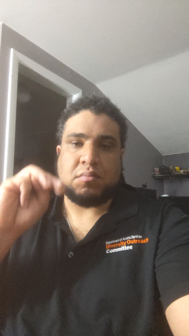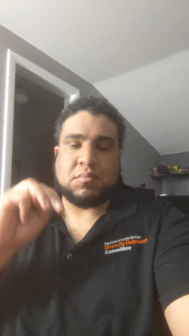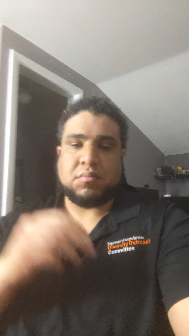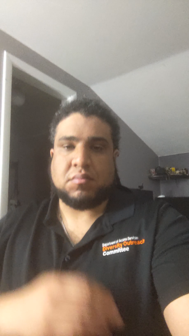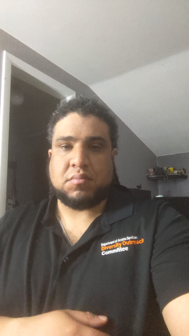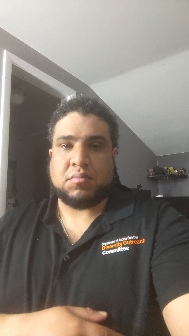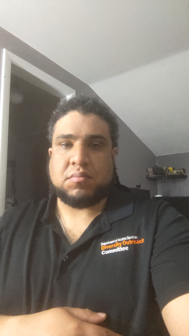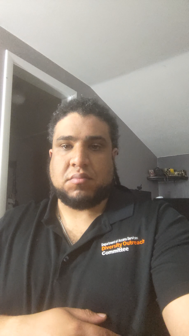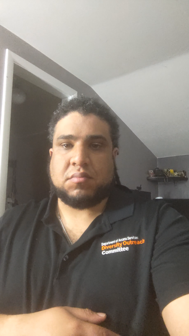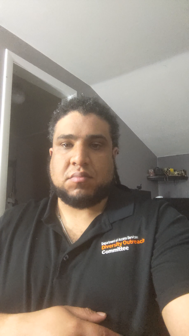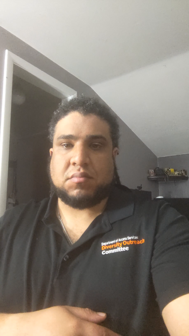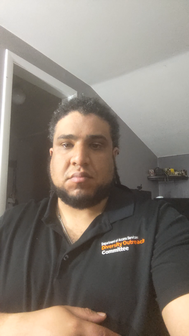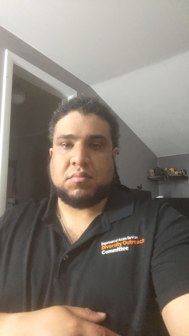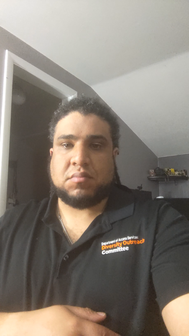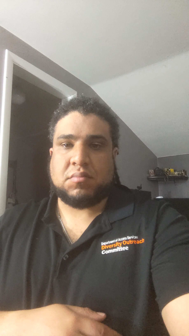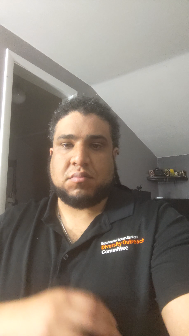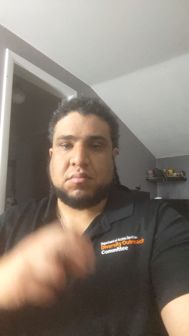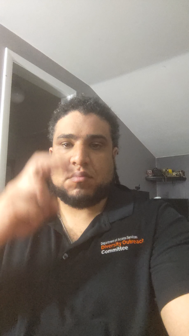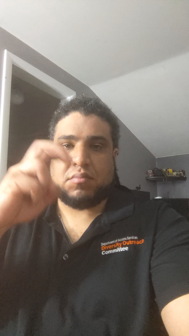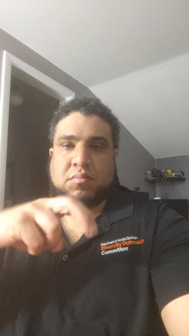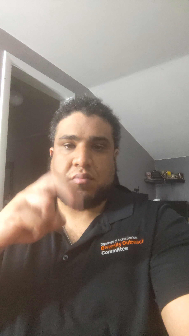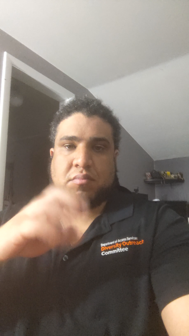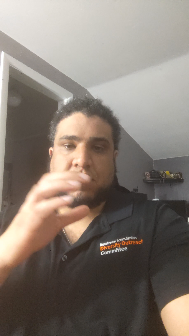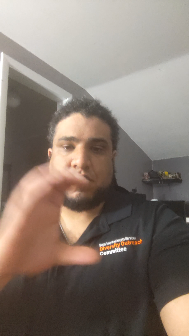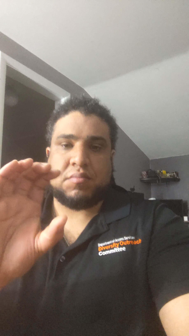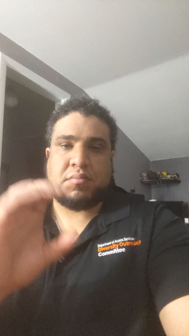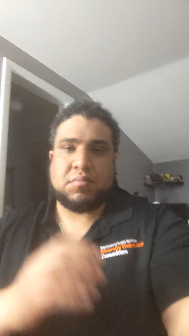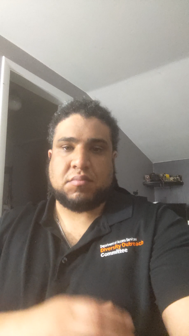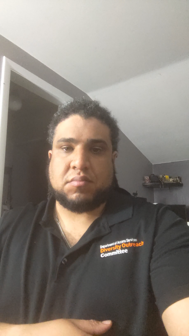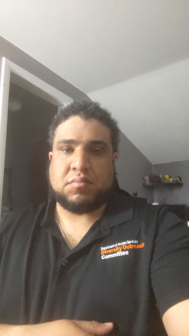potato chip